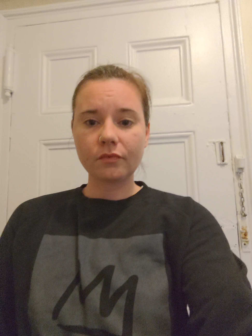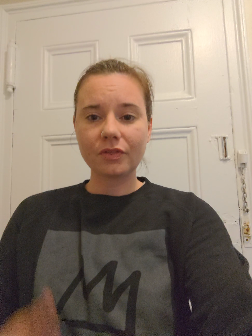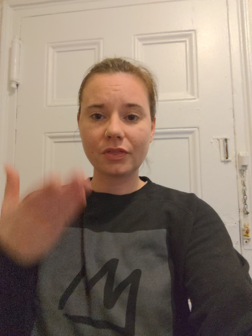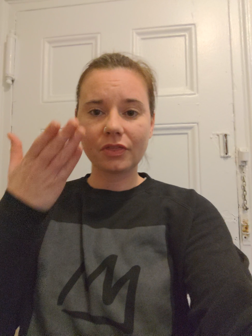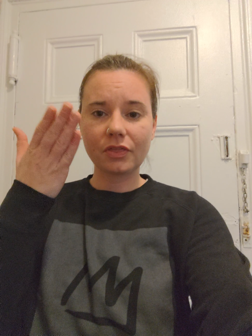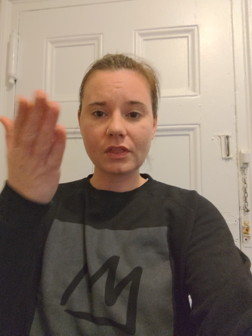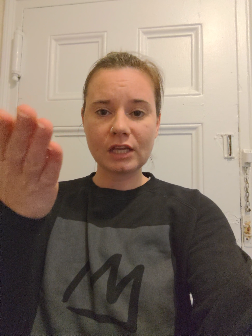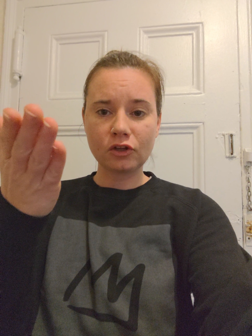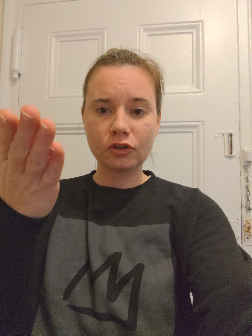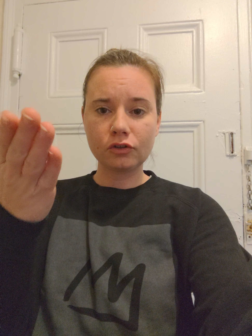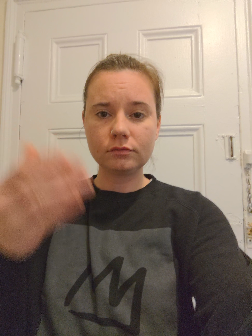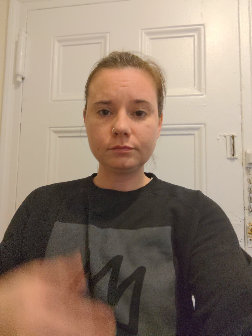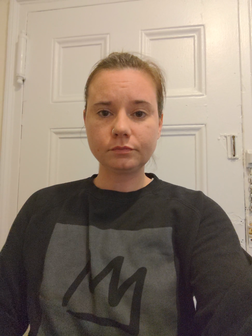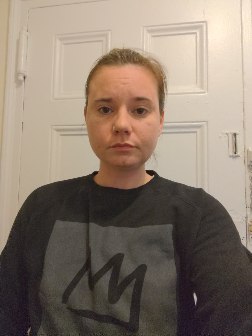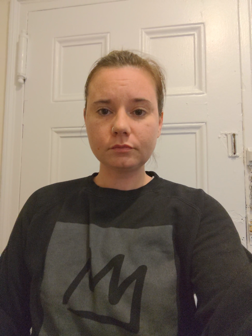there